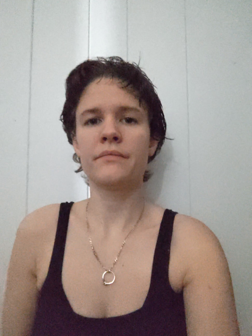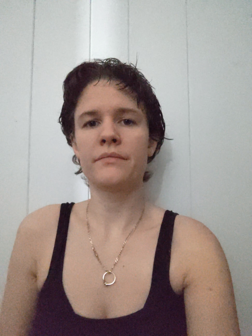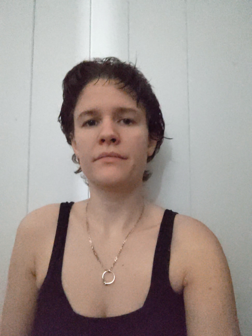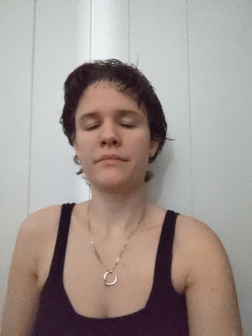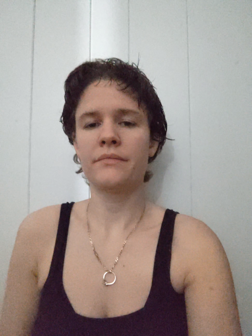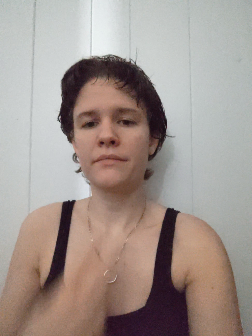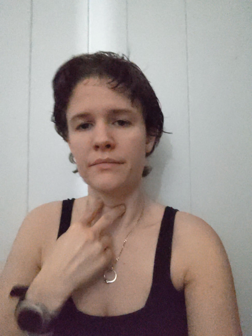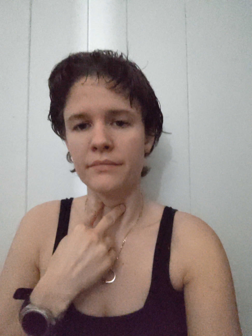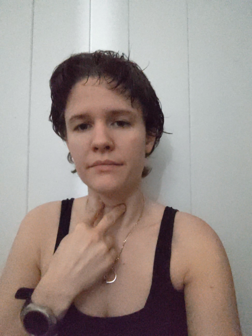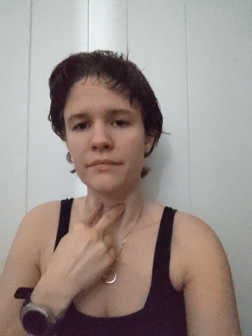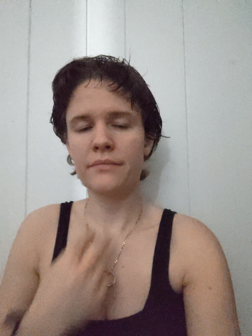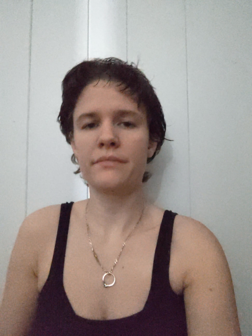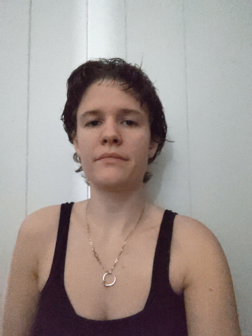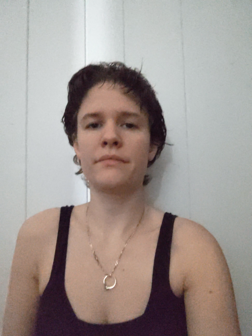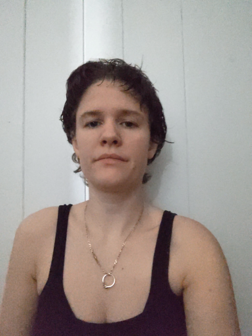stuck